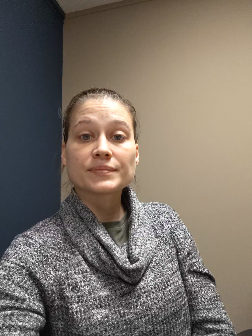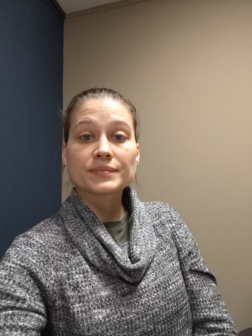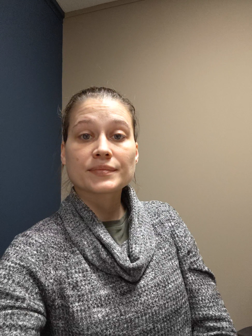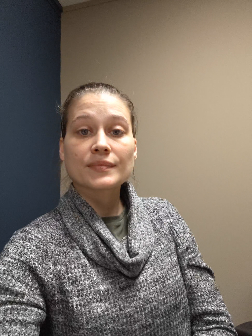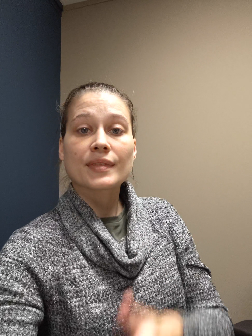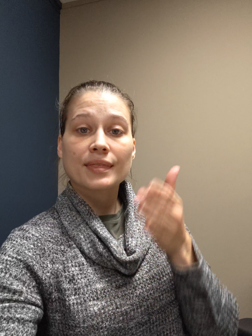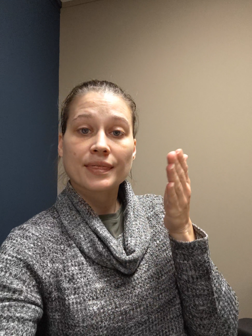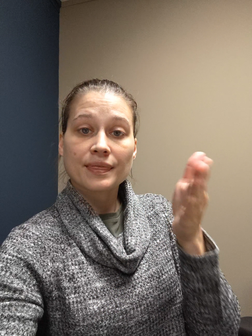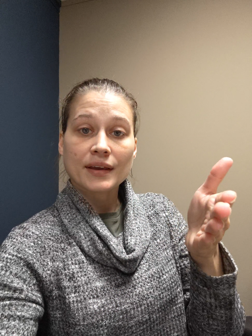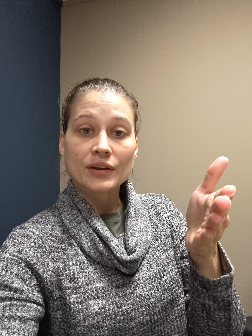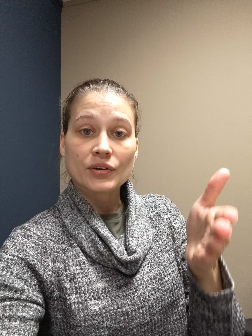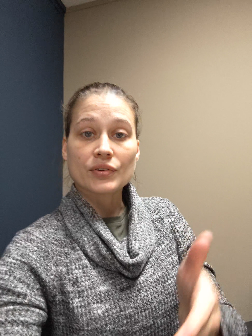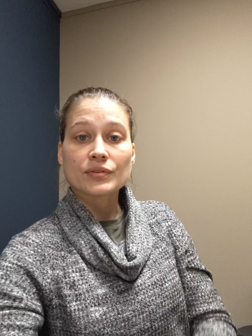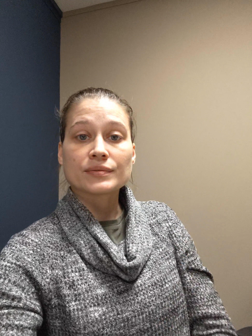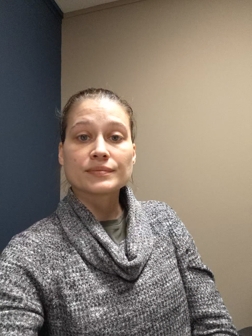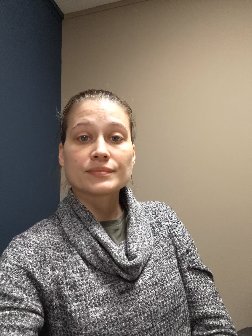there